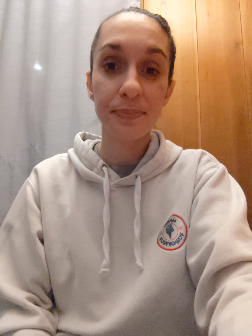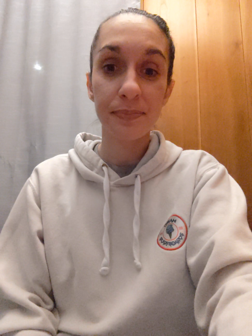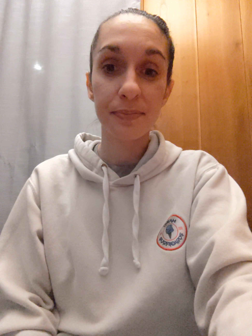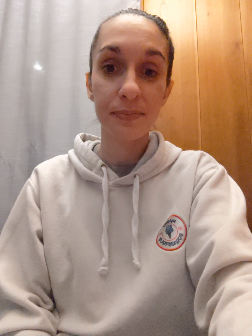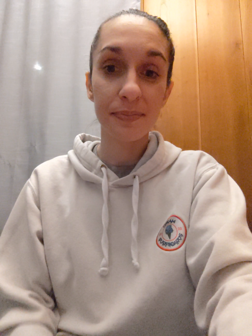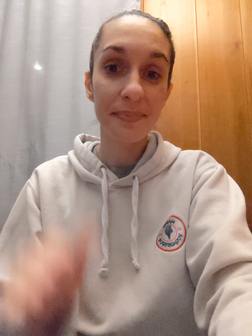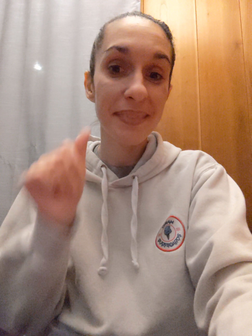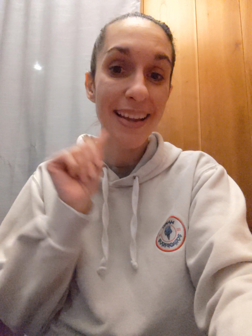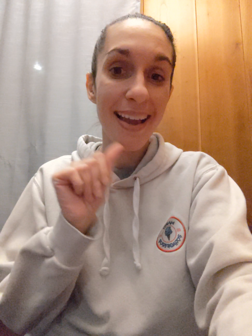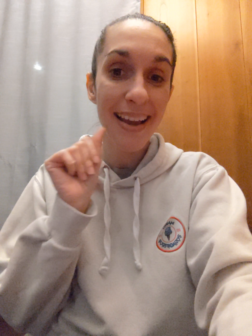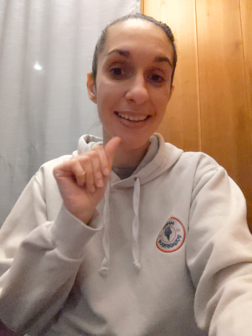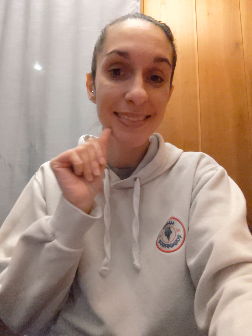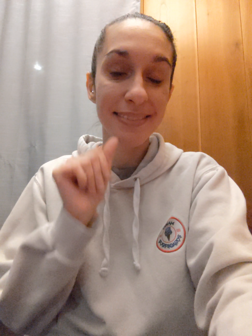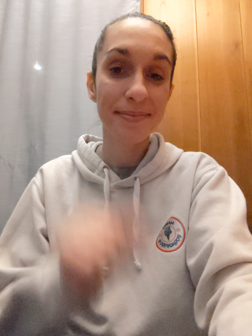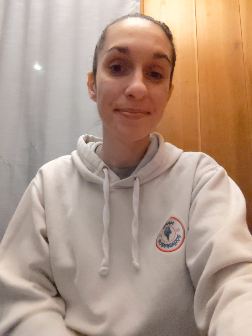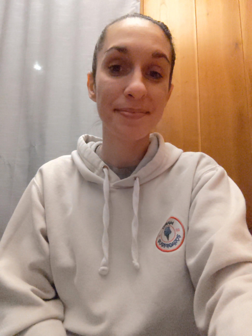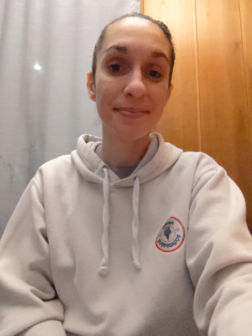aunt